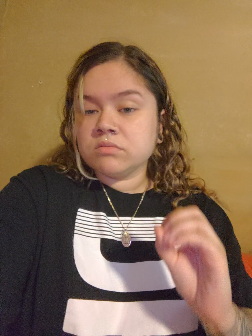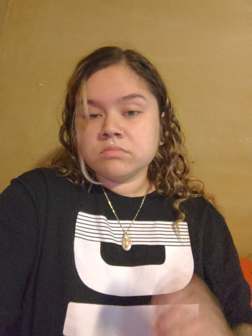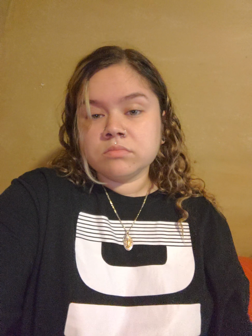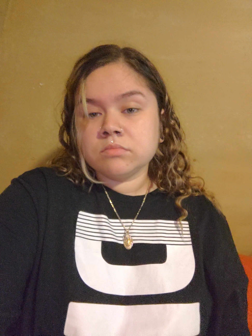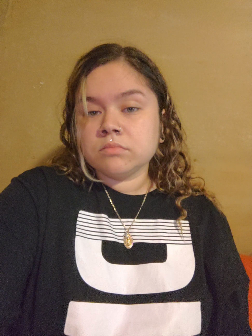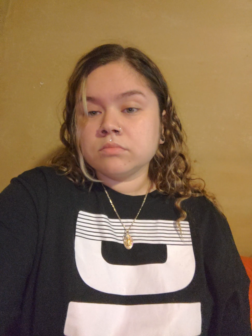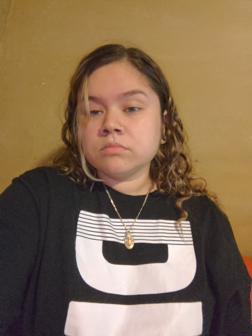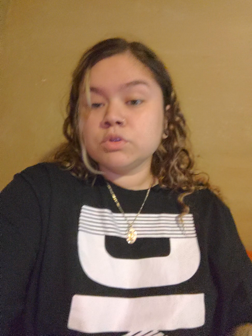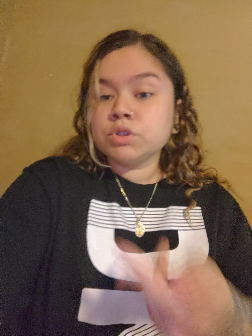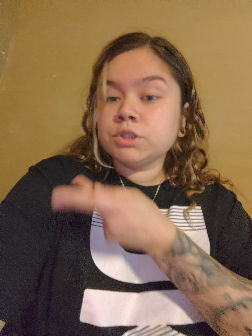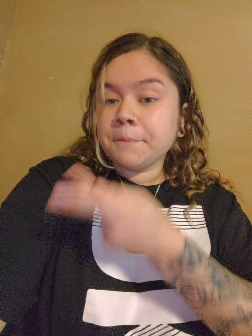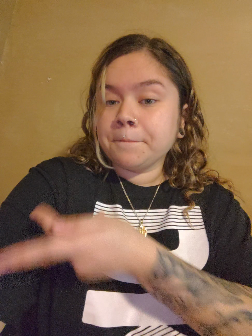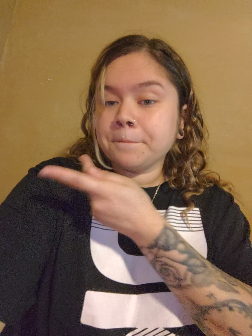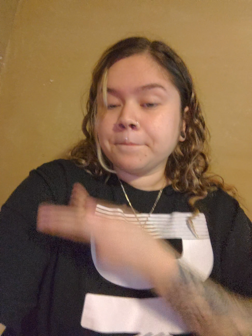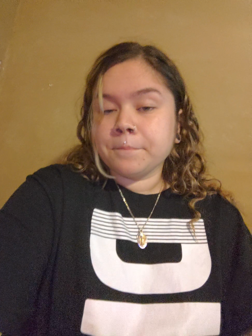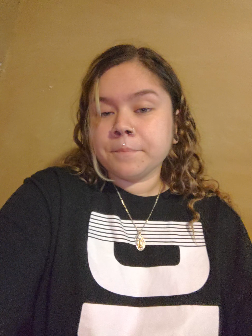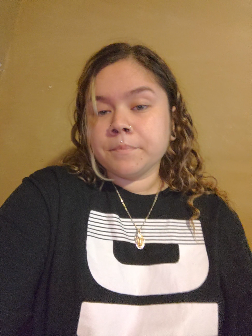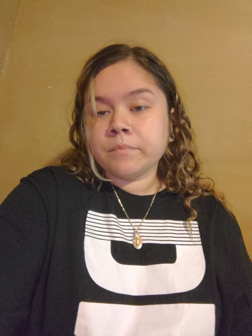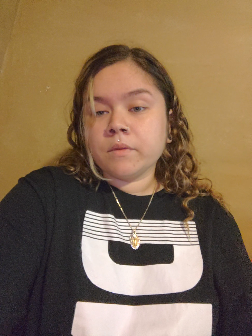sheep